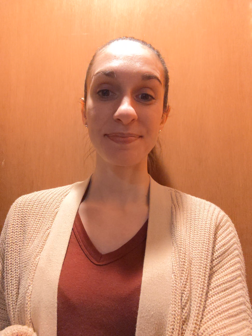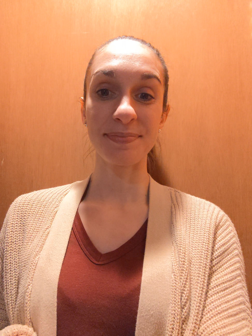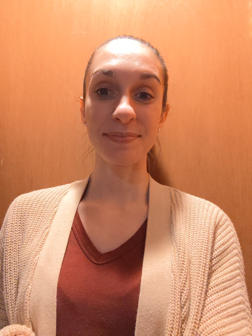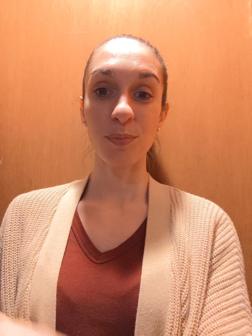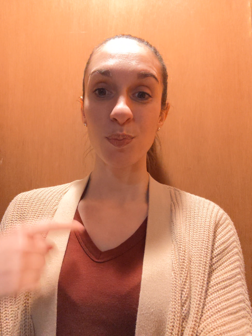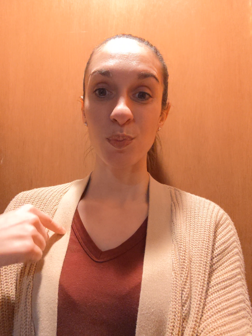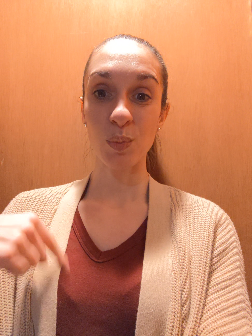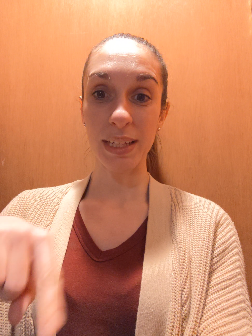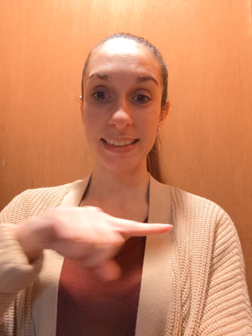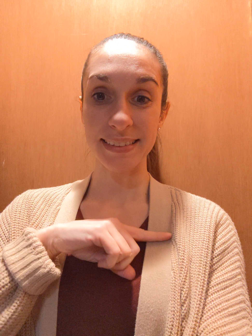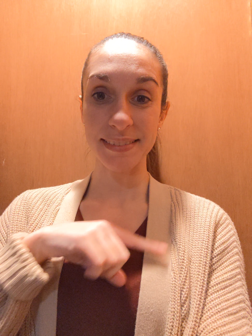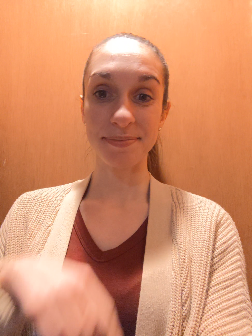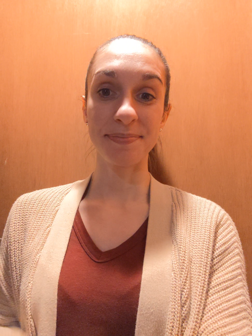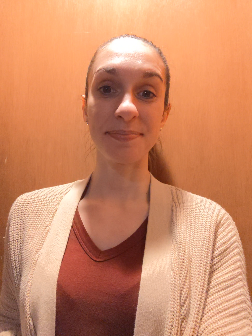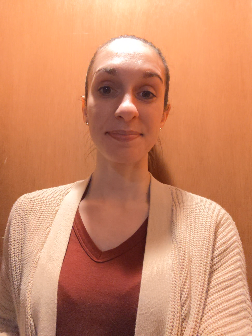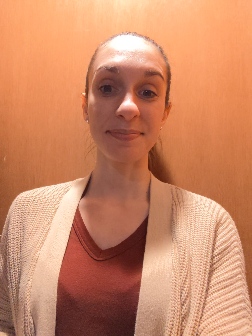we